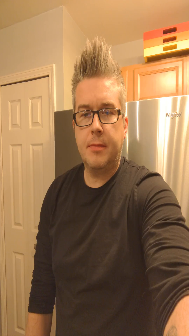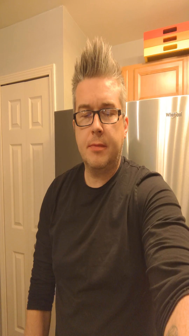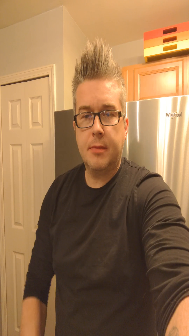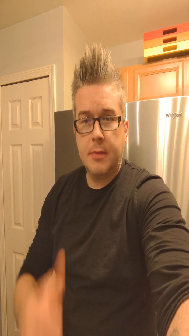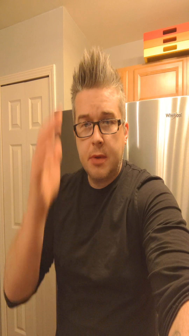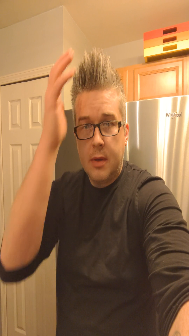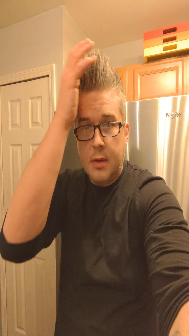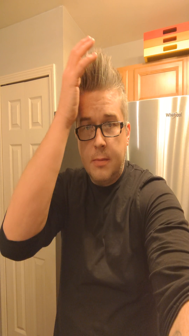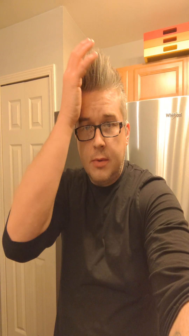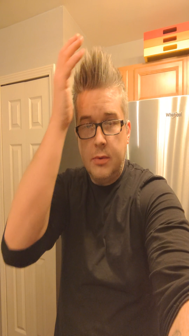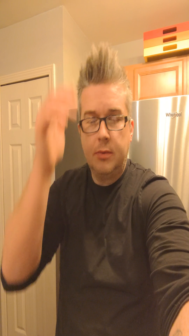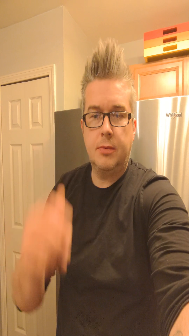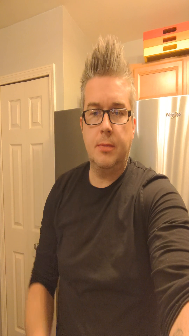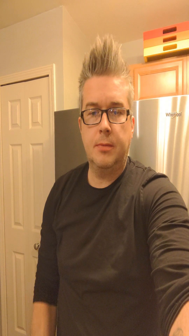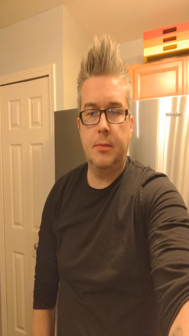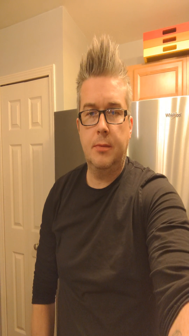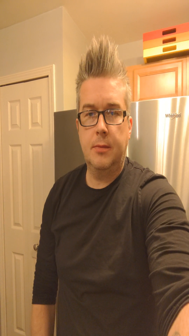garbage